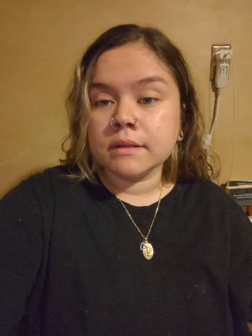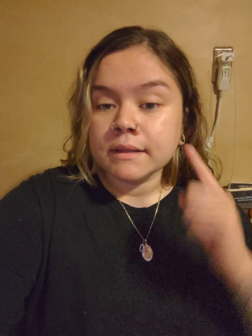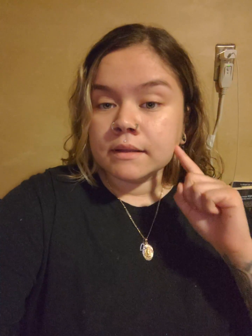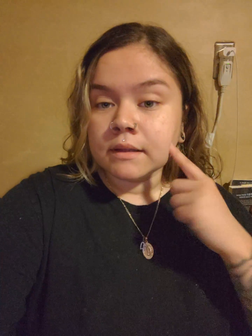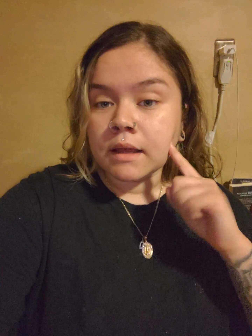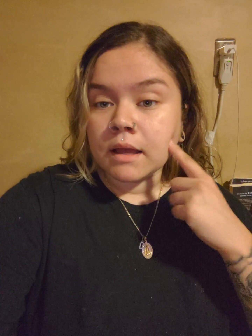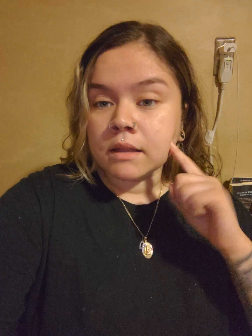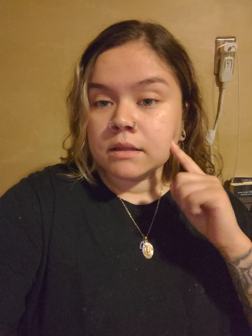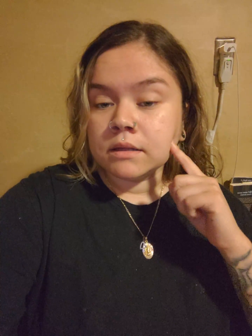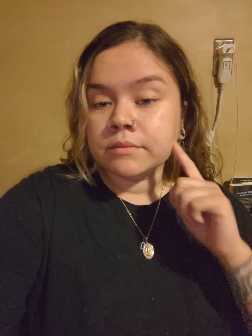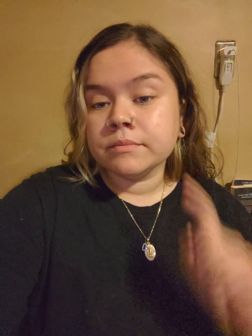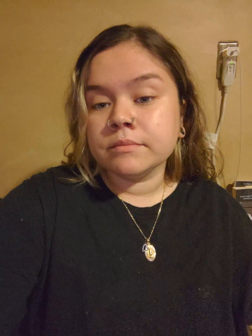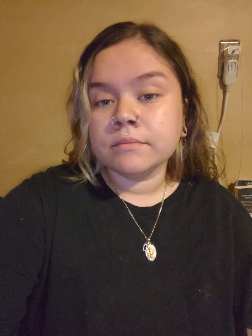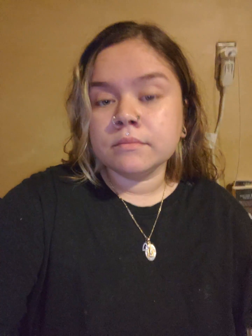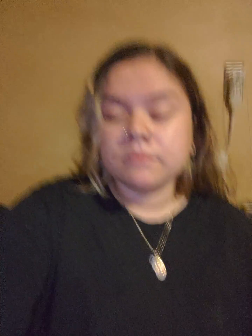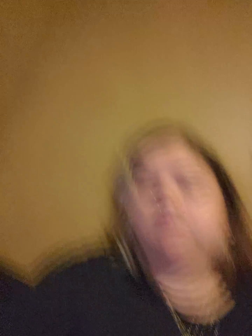candy